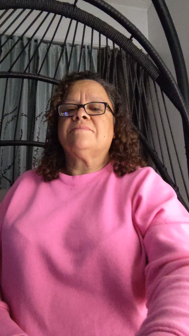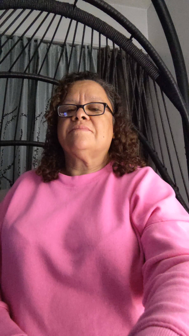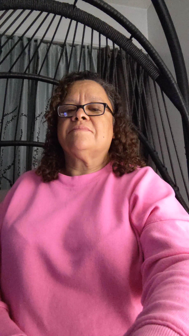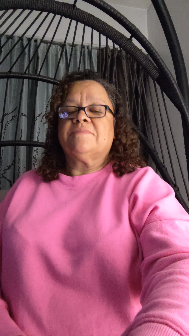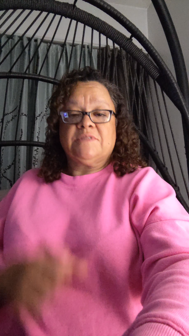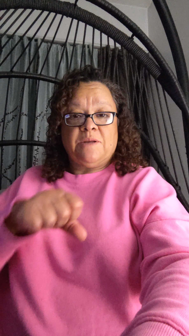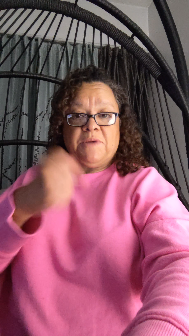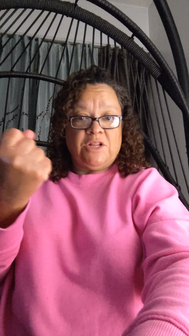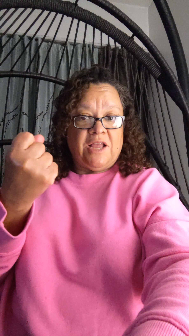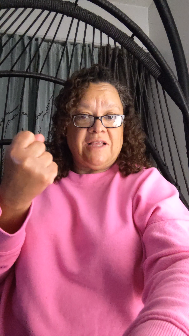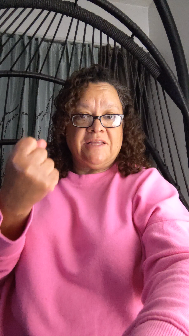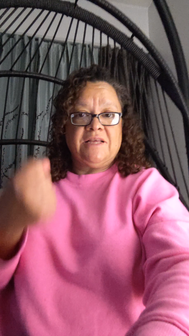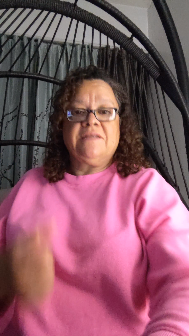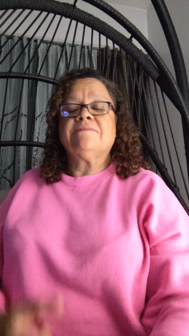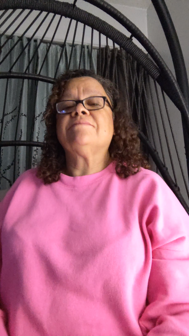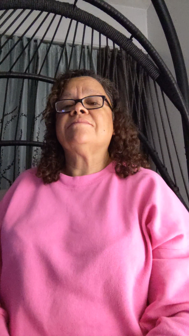break